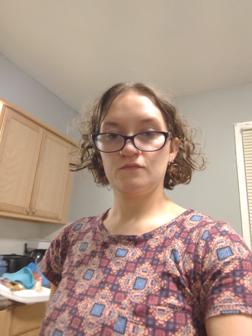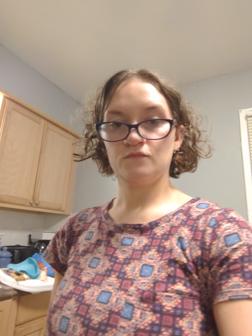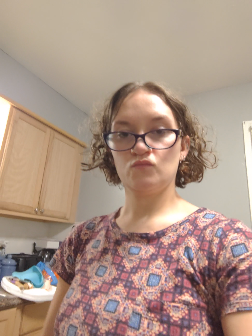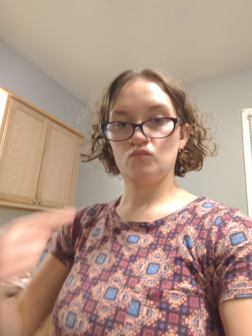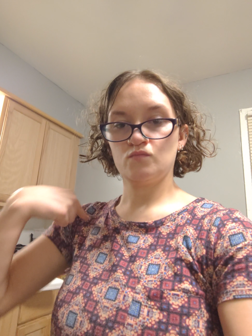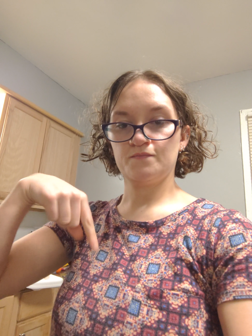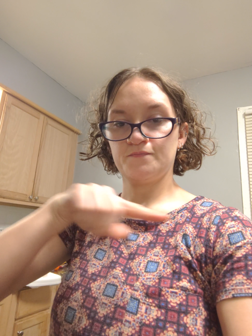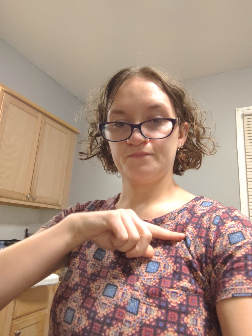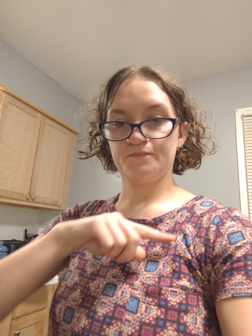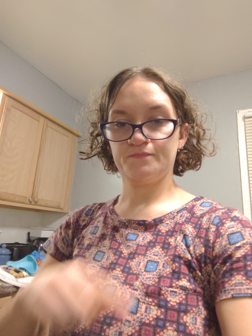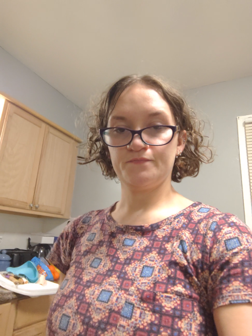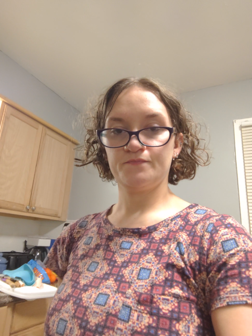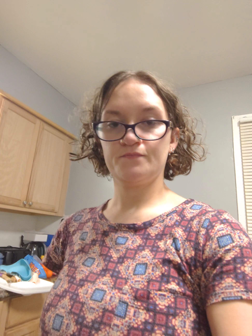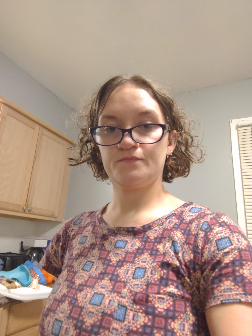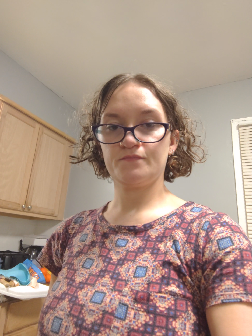we